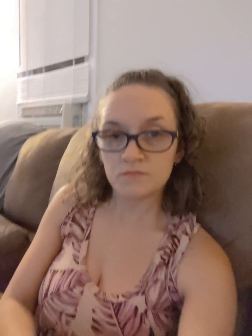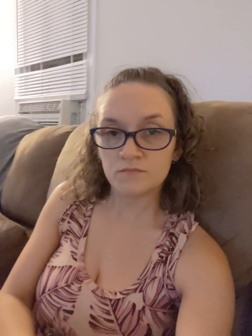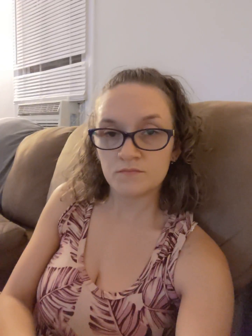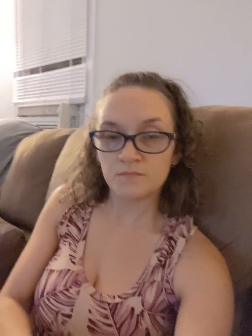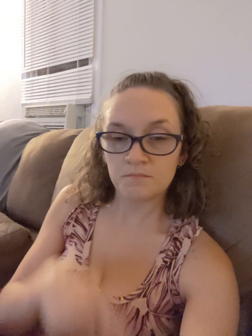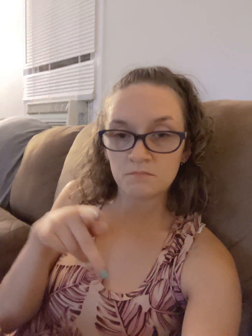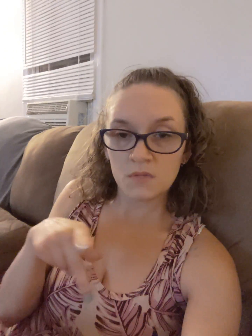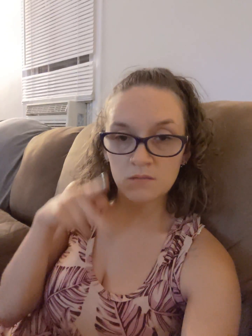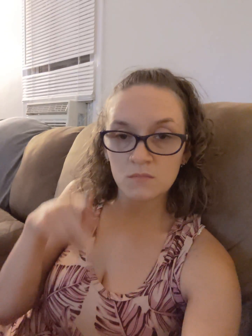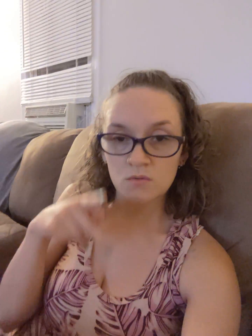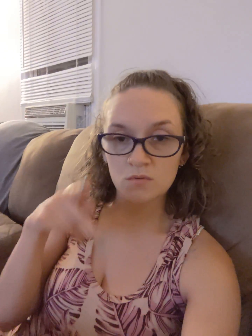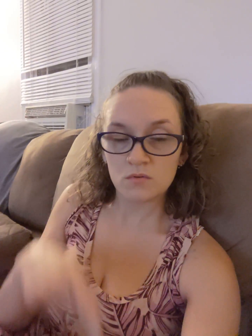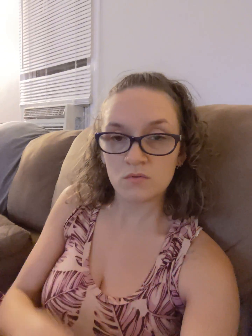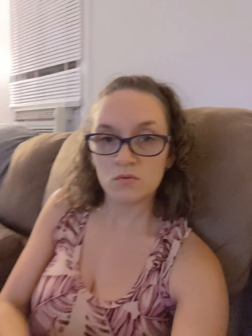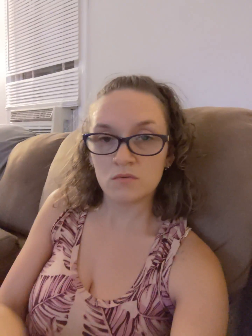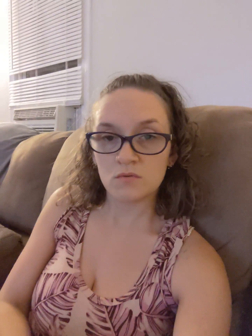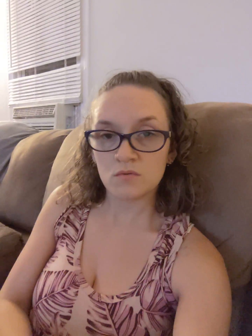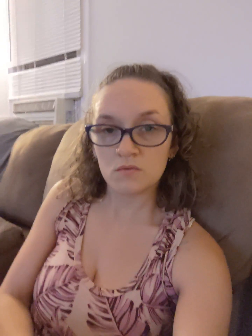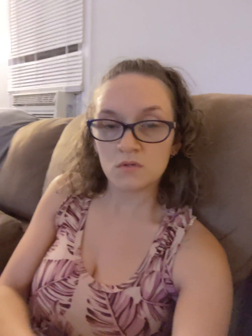people